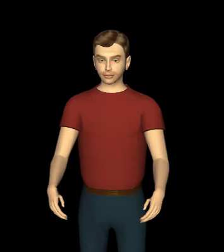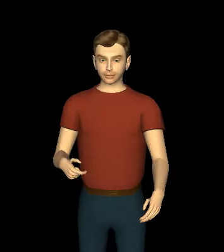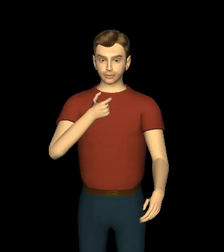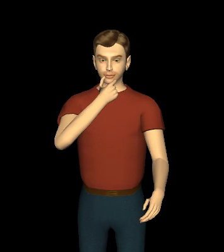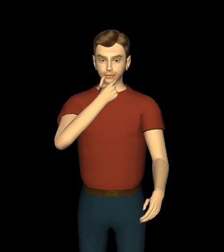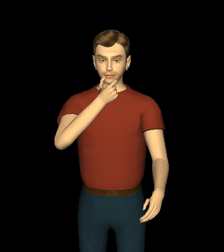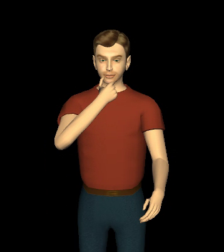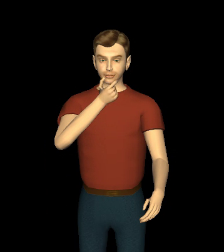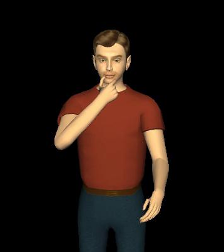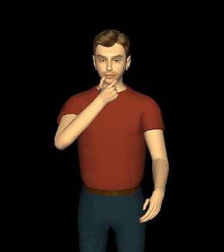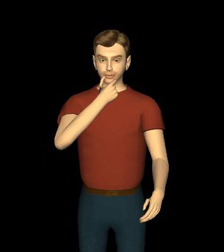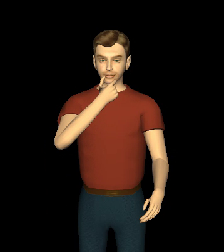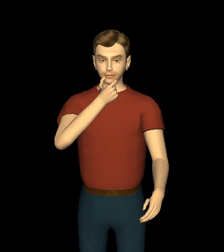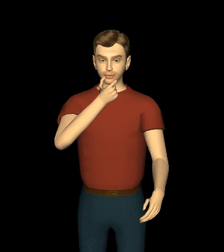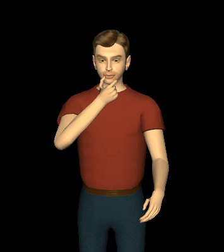إنجليترا